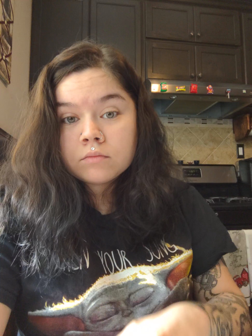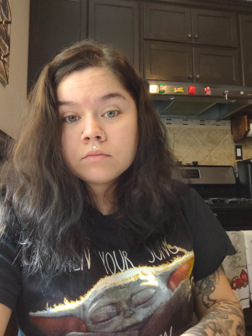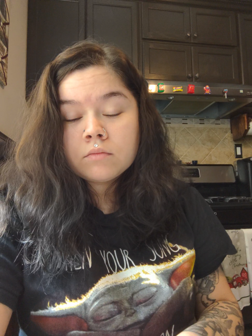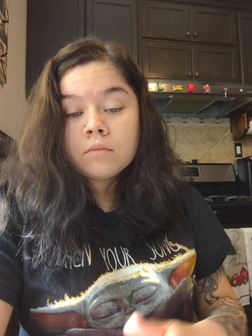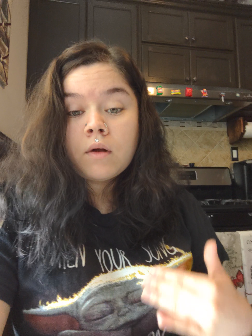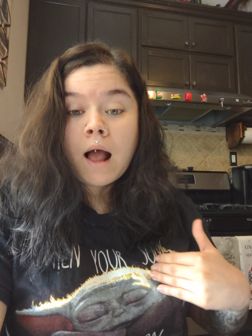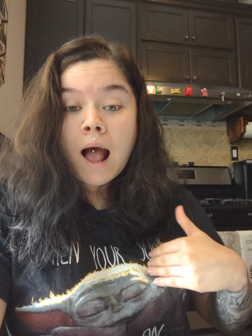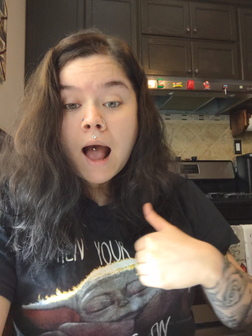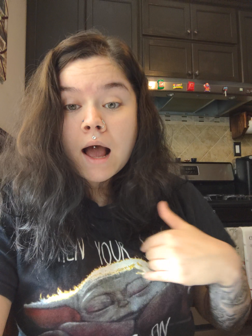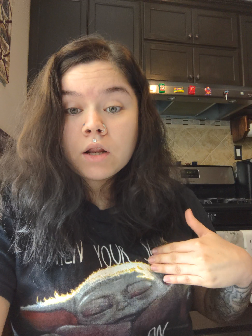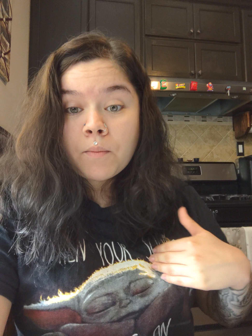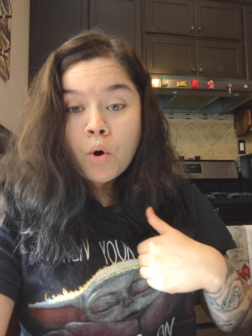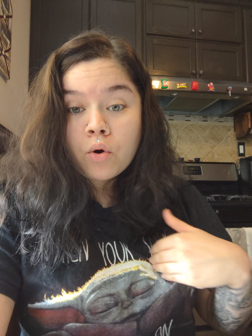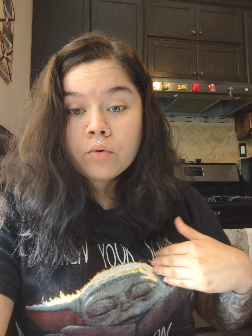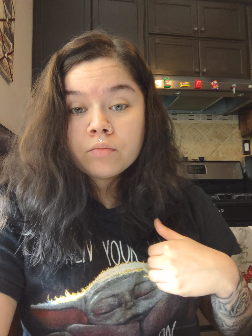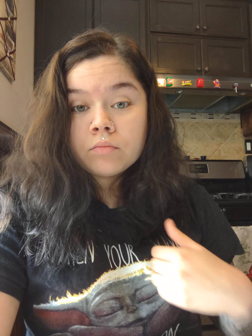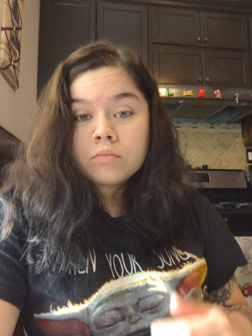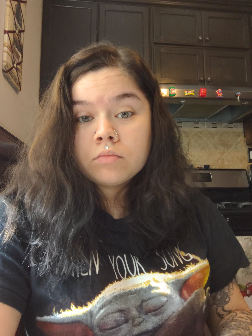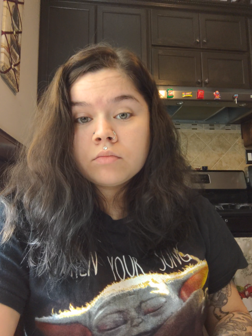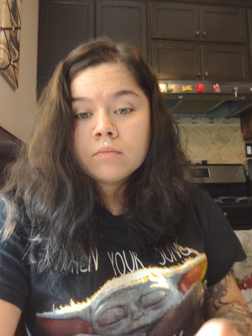animal